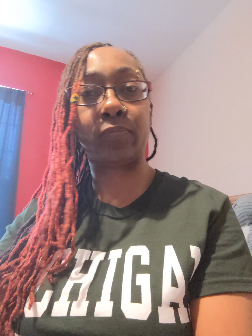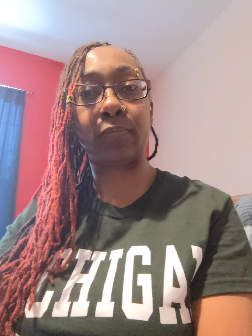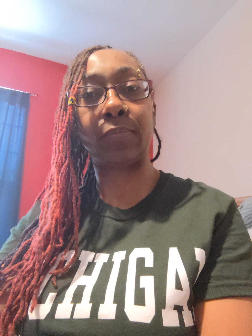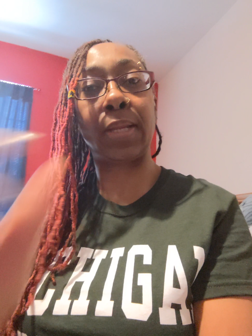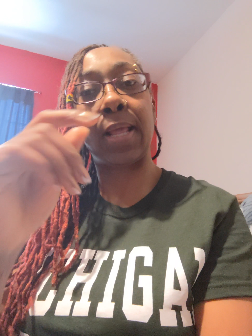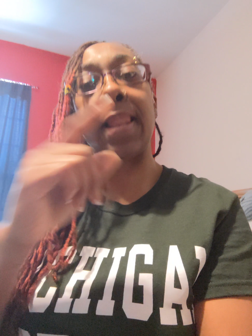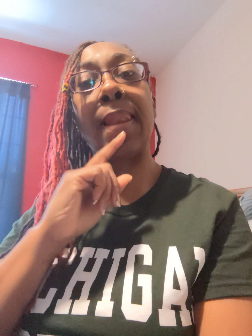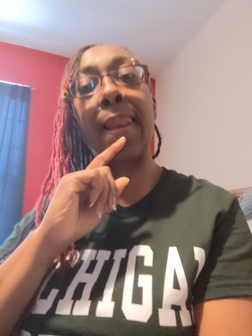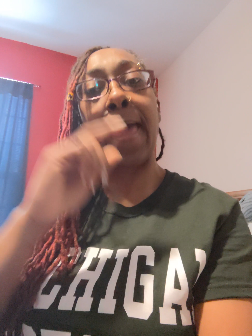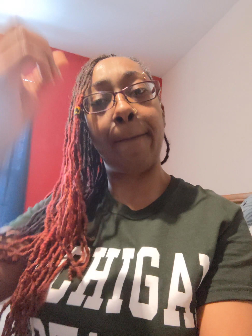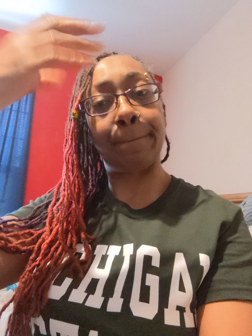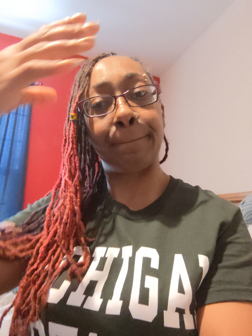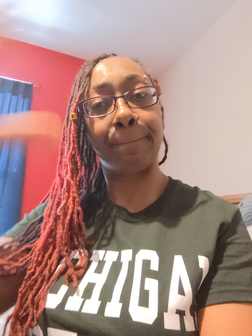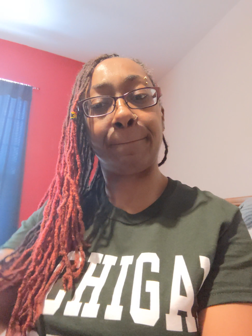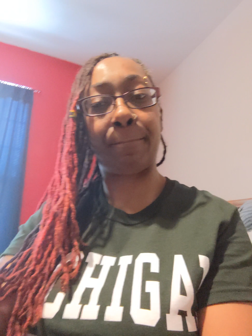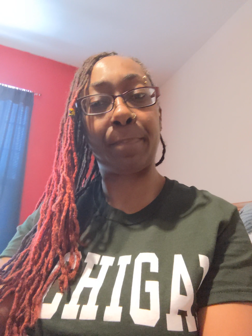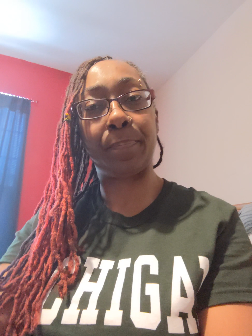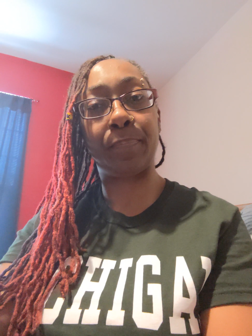lamp